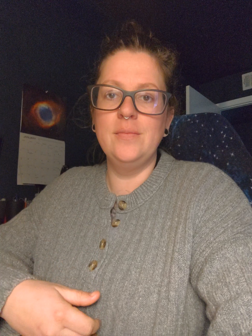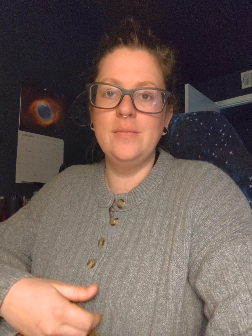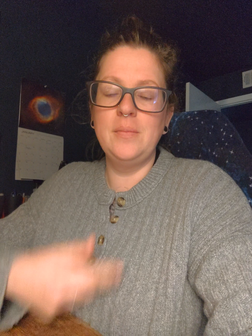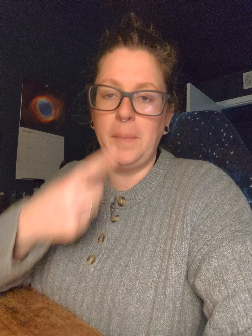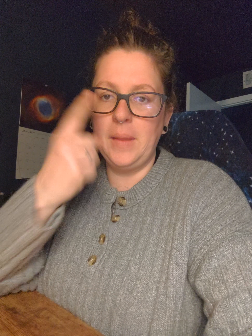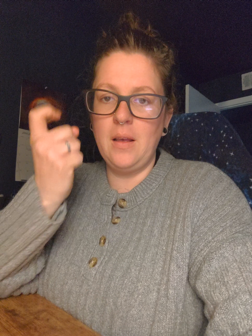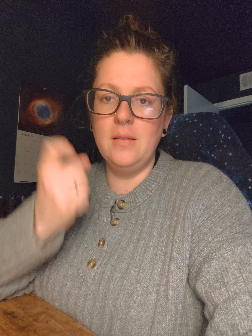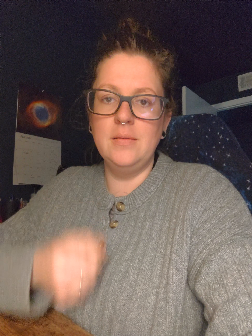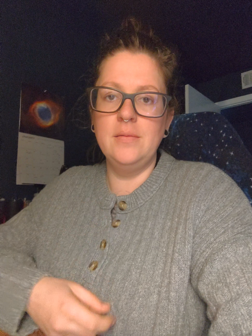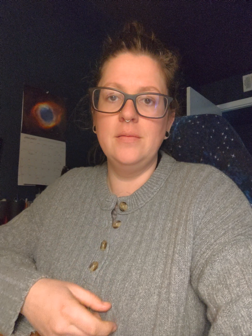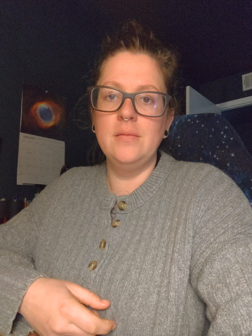because